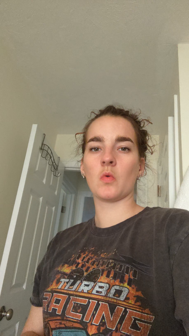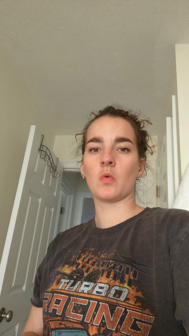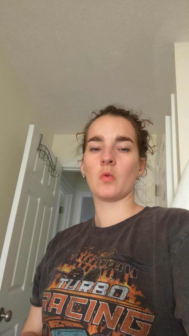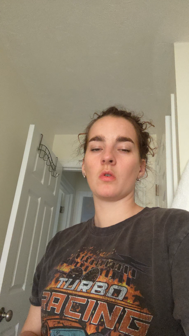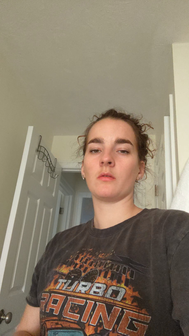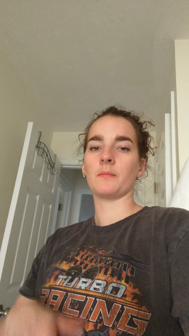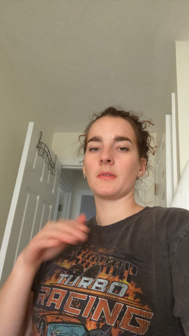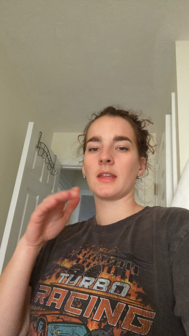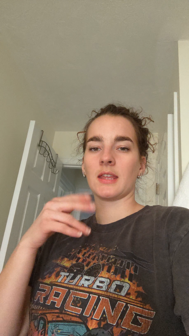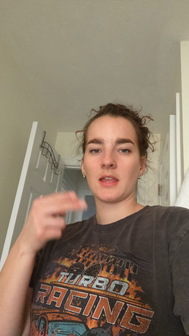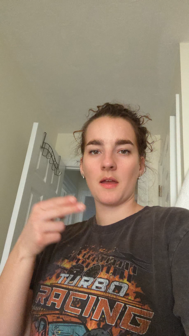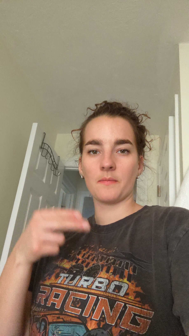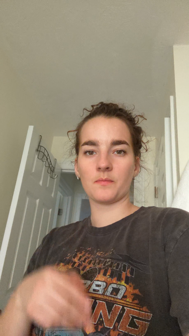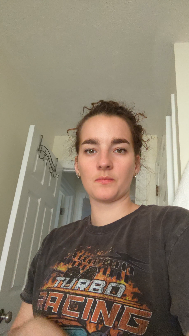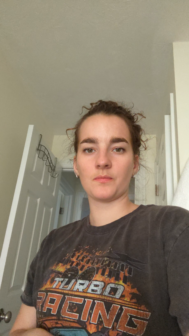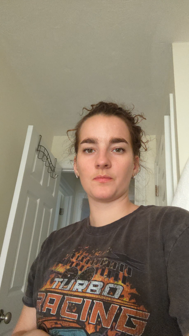pet's name